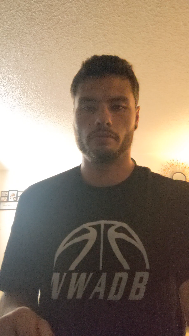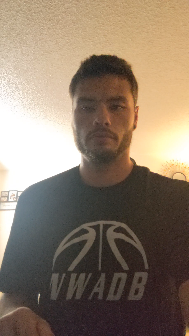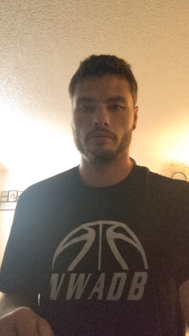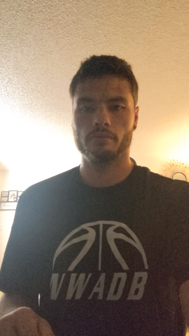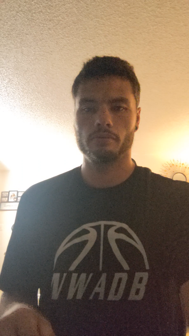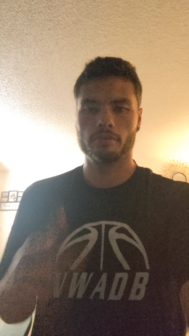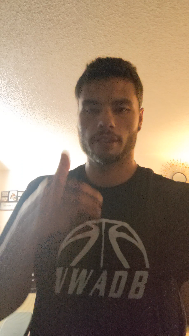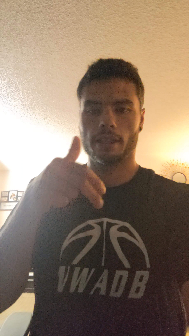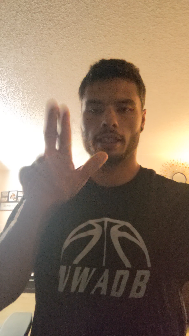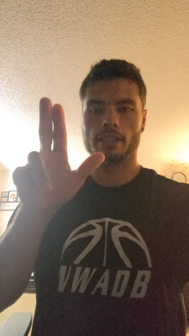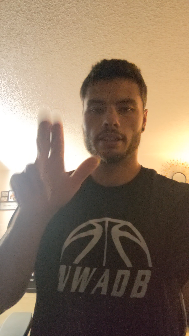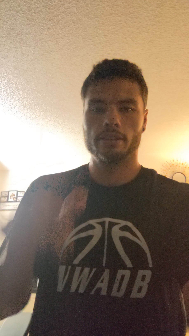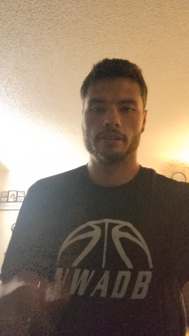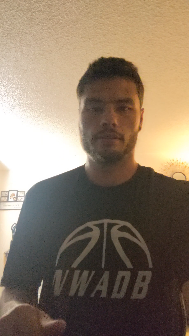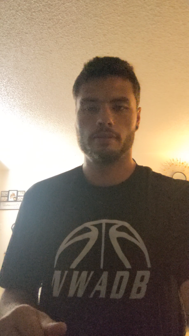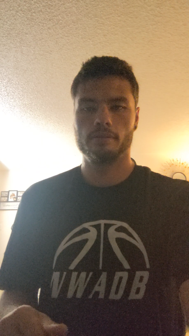lick